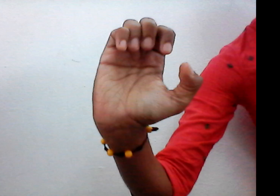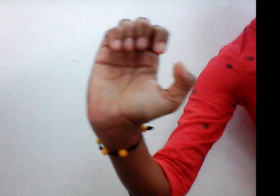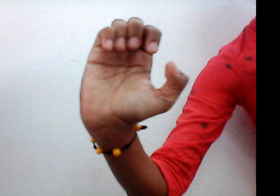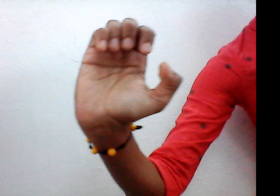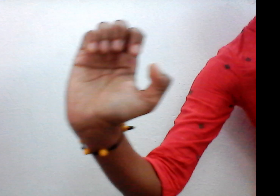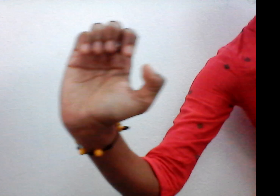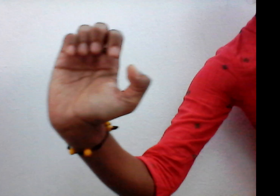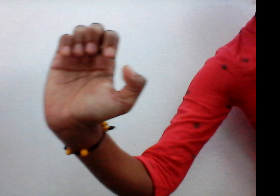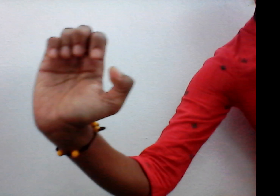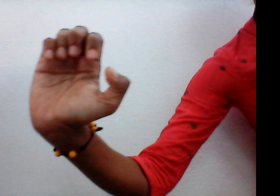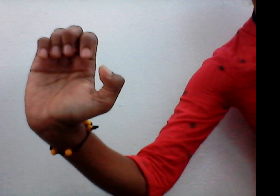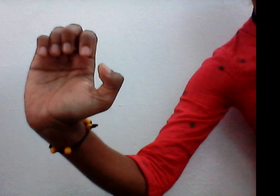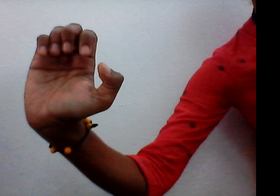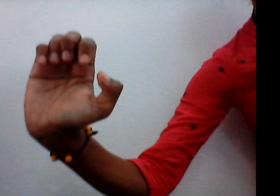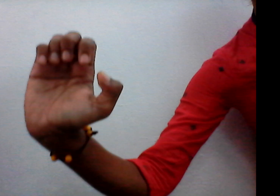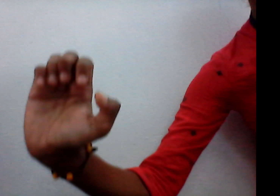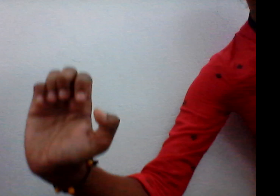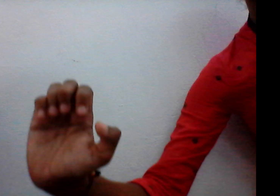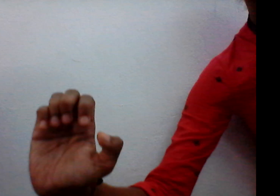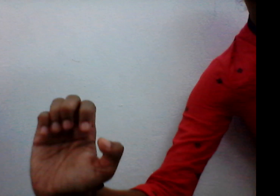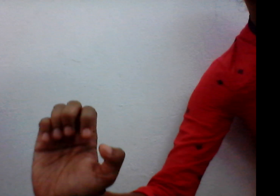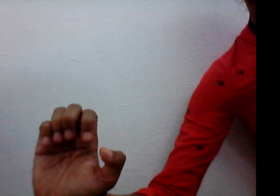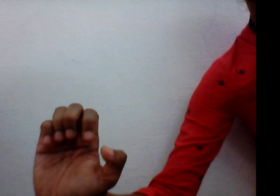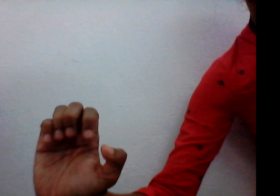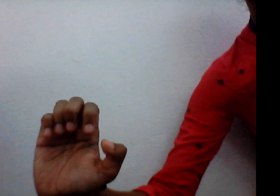ഈ